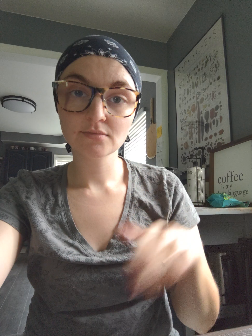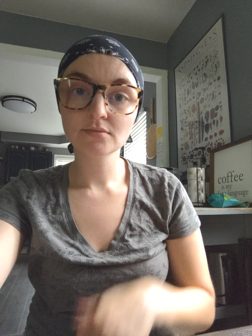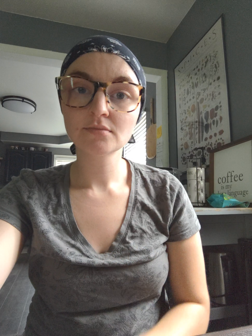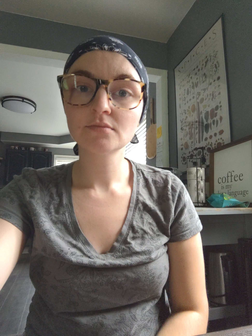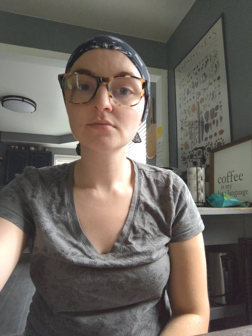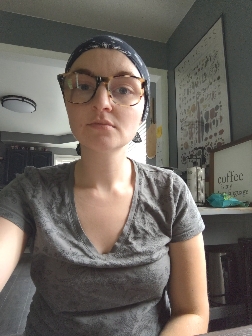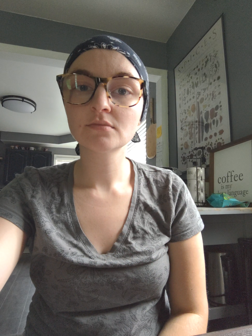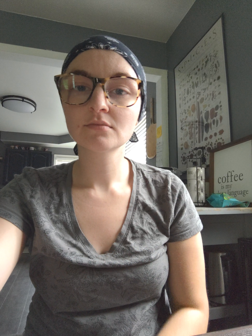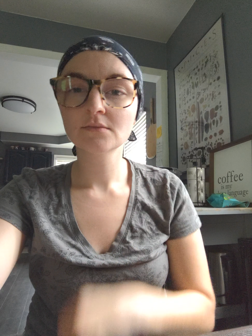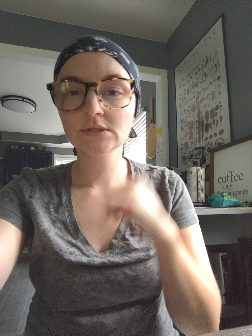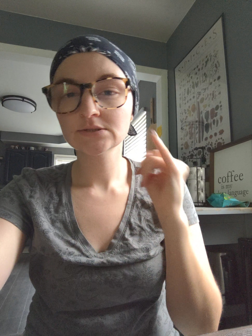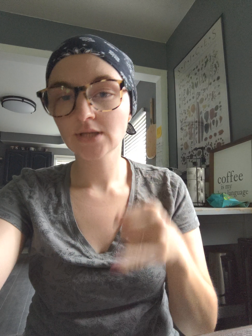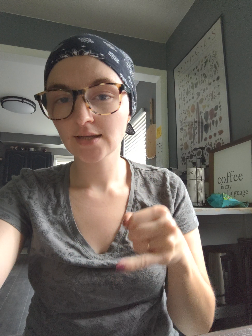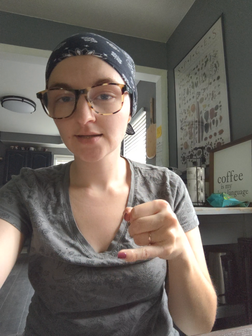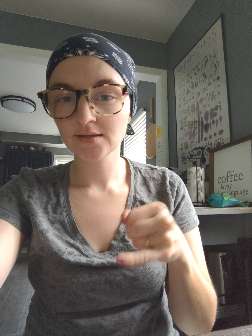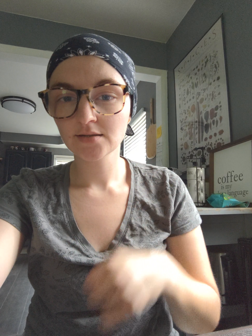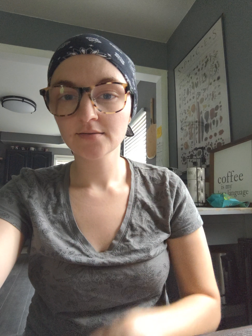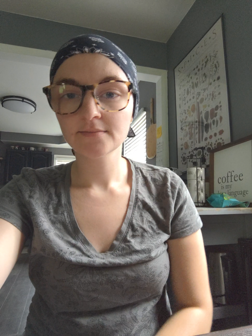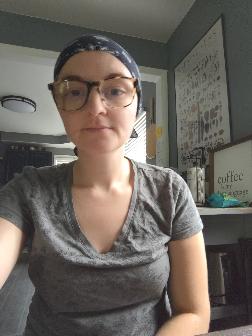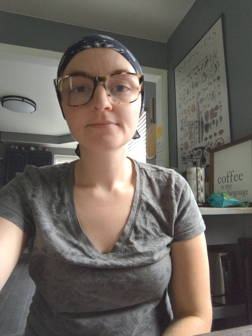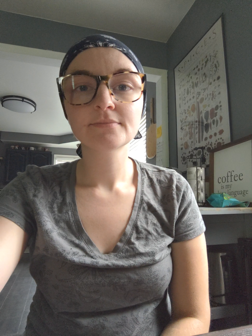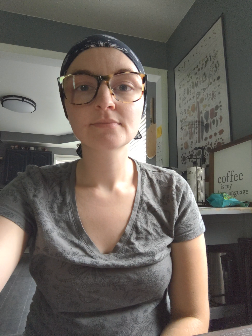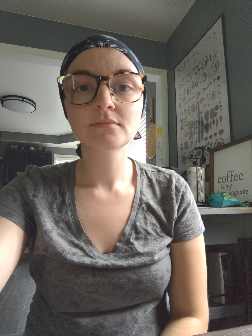last